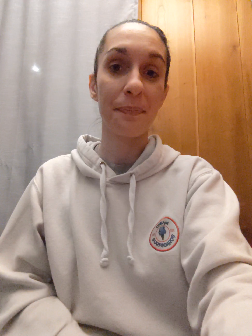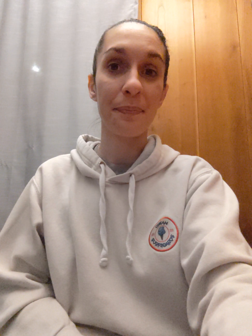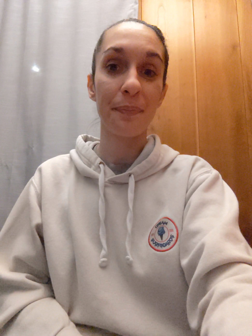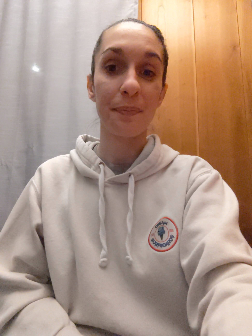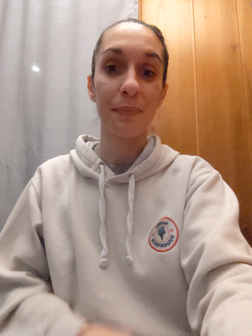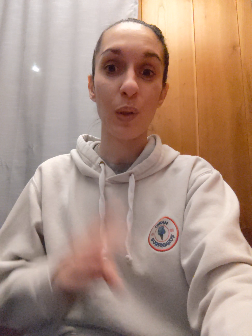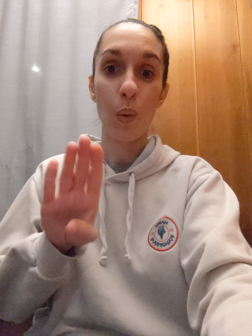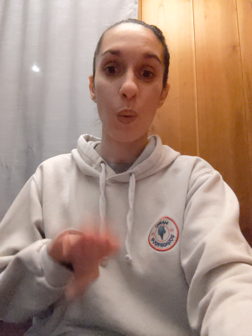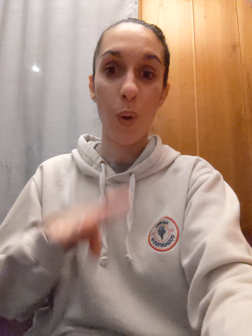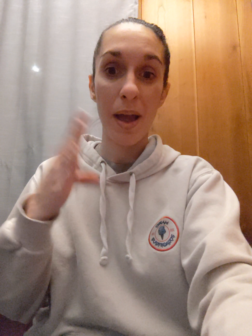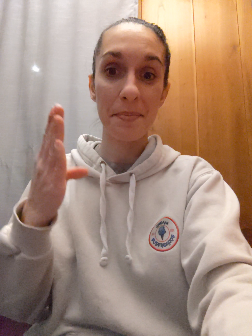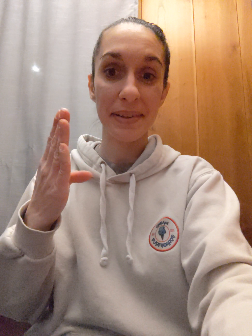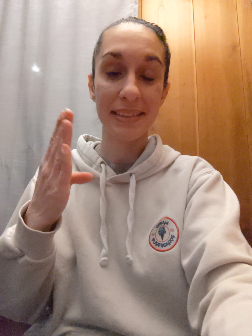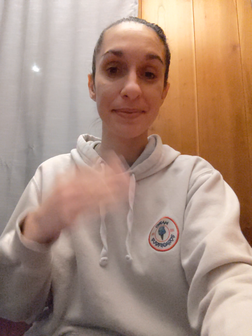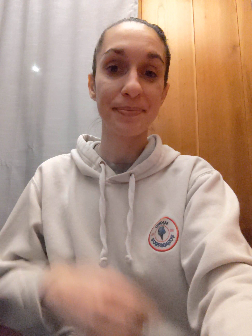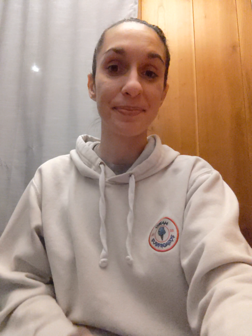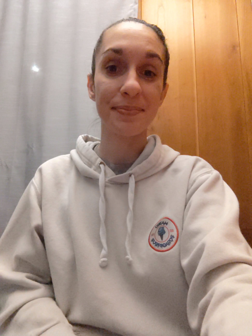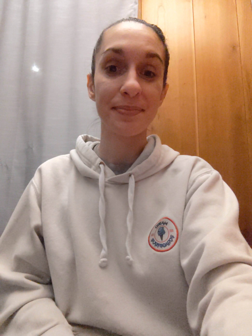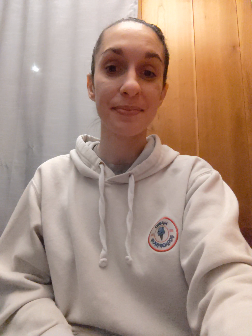open